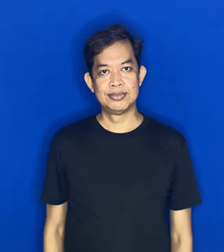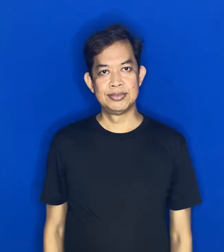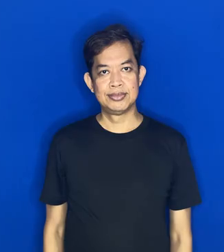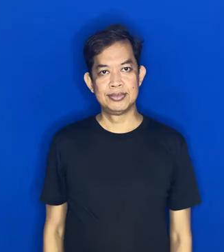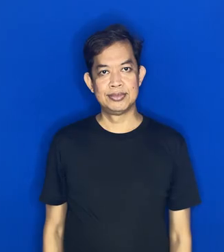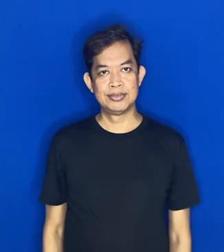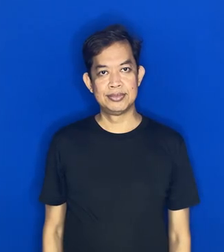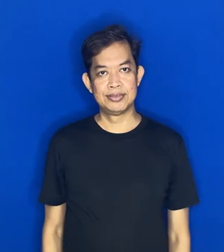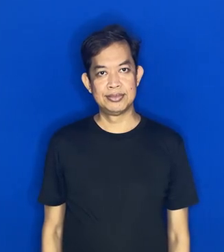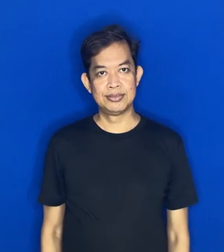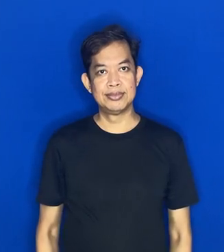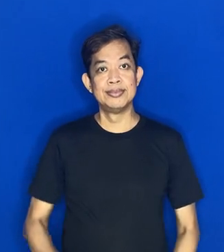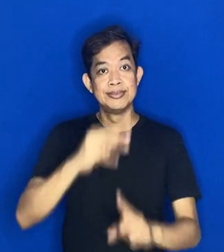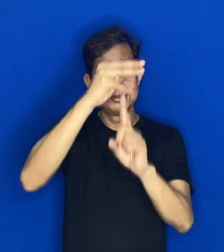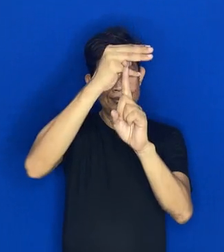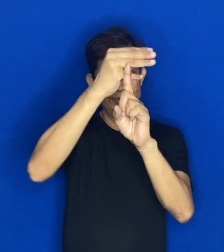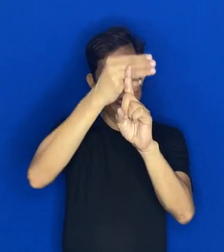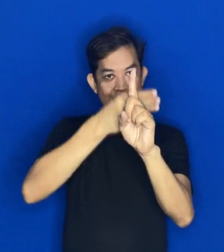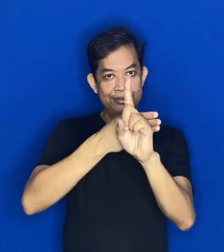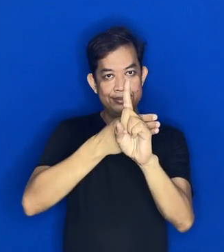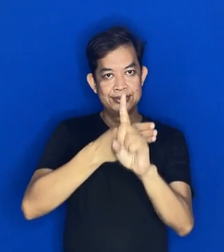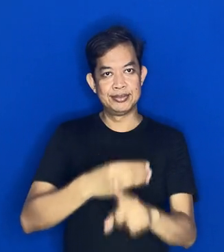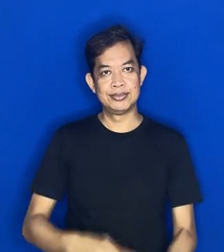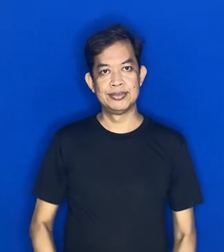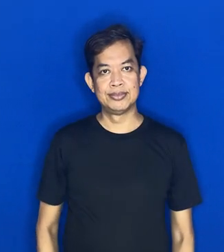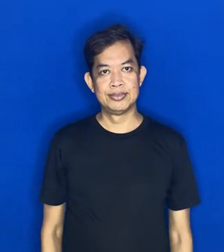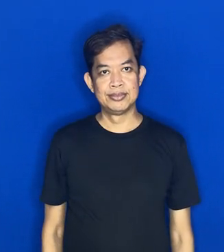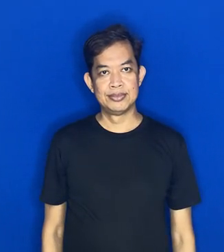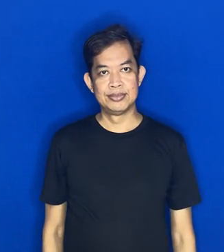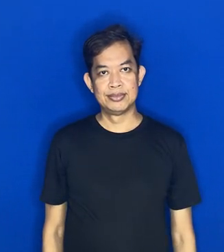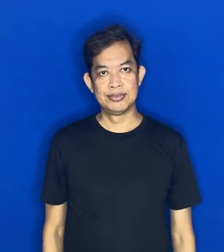march